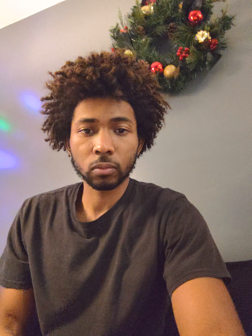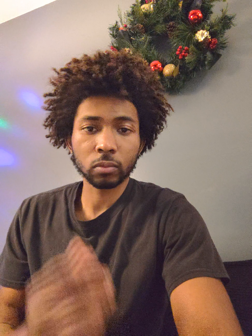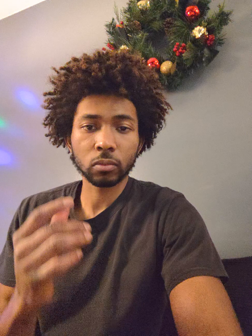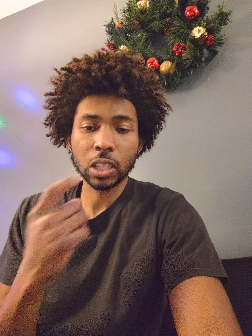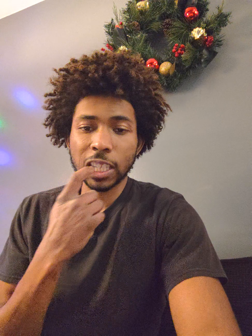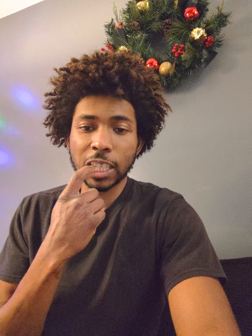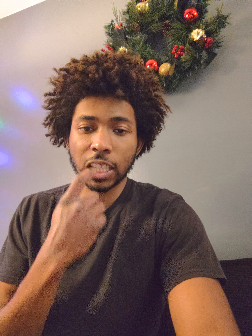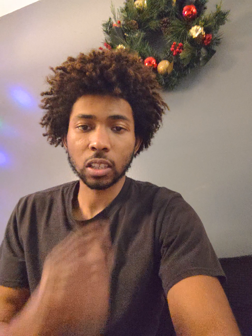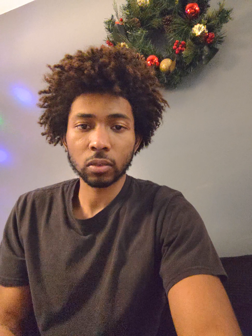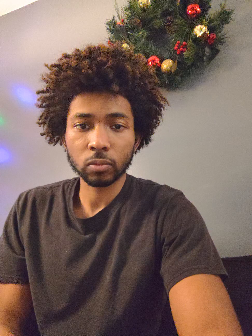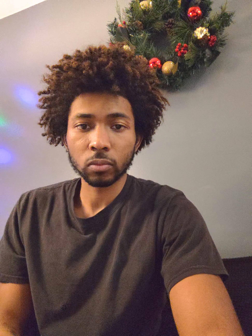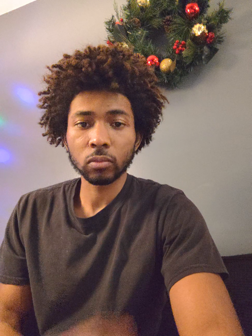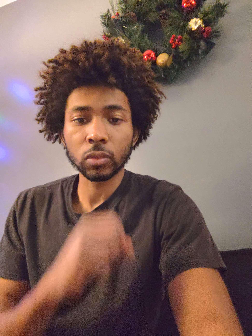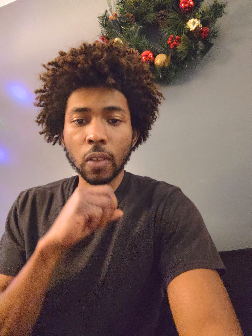tooth